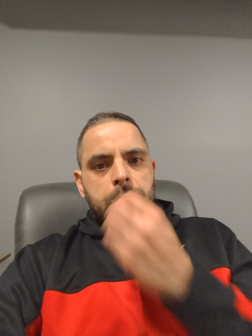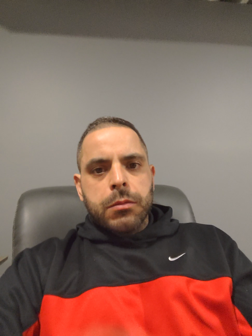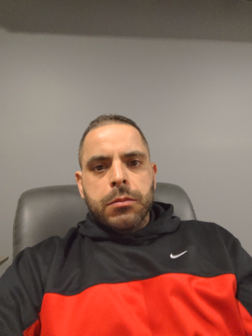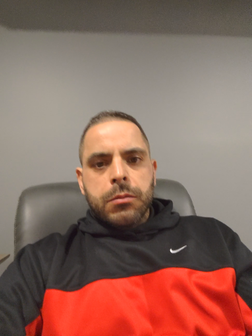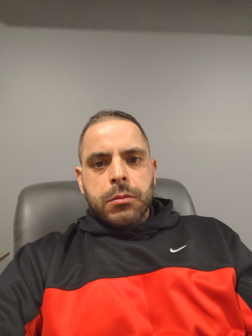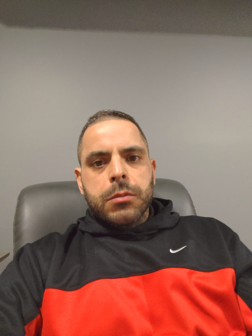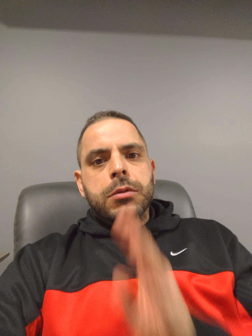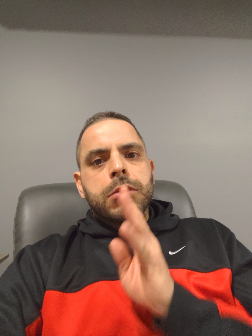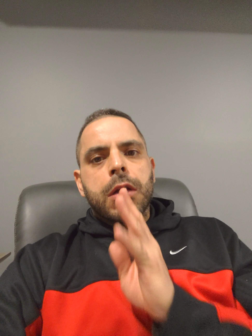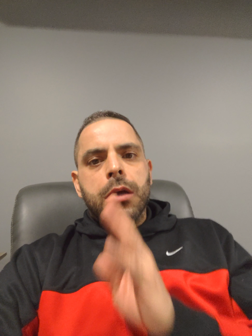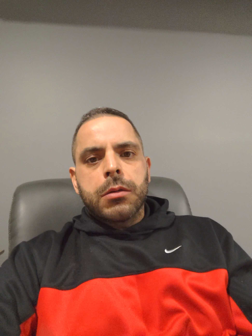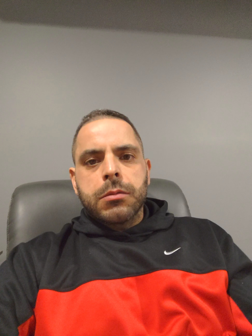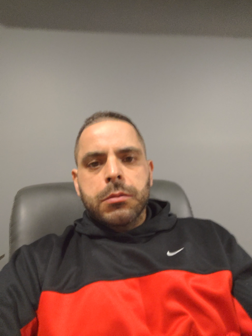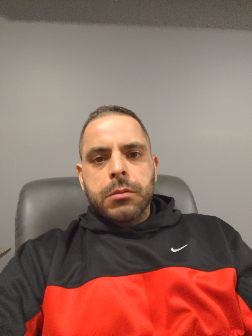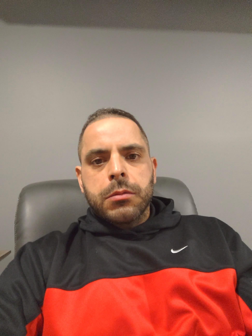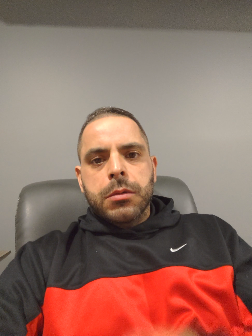talk